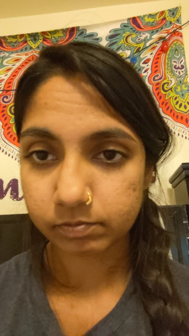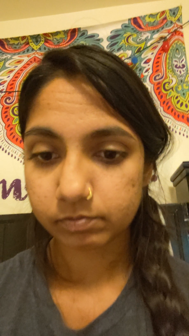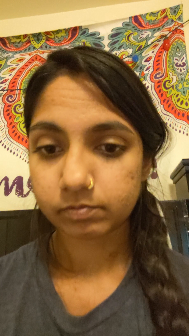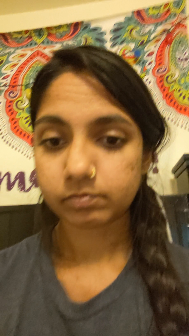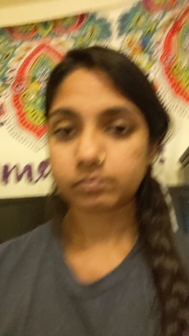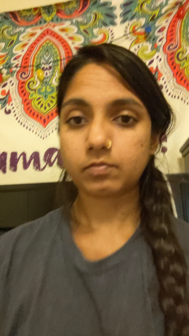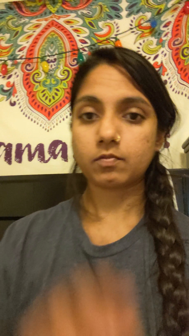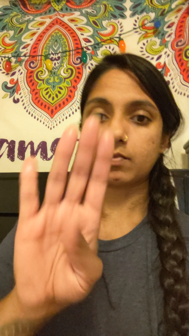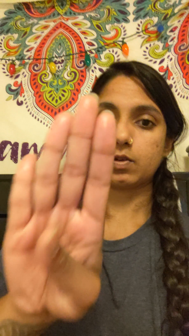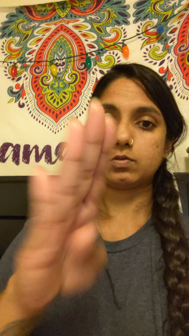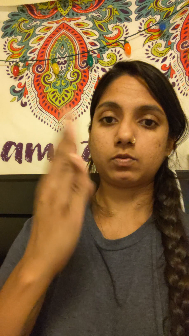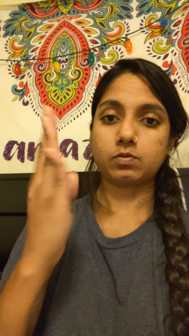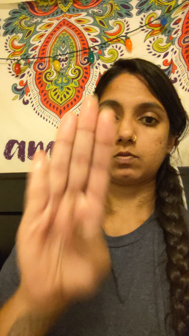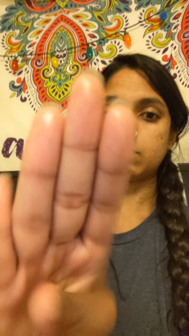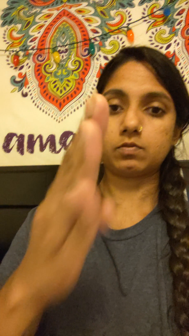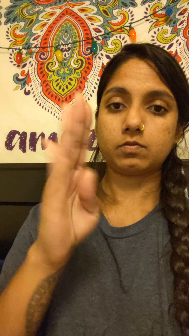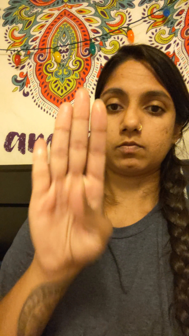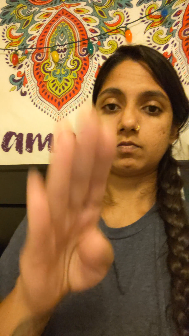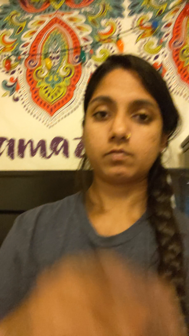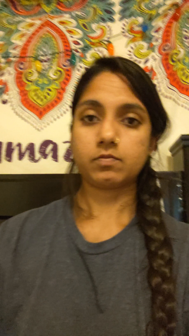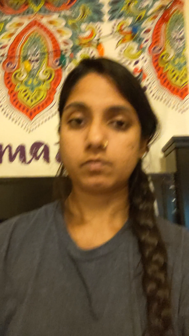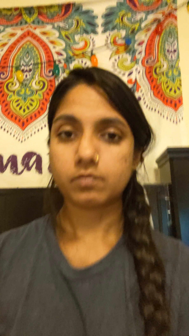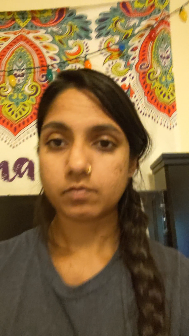door